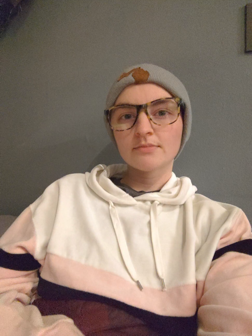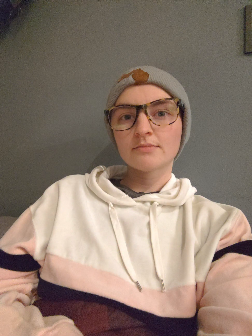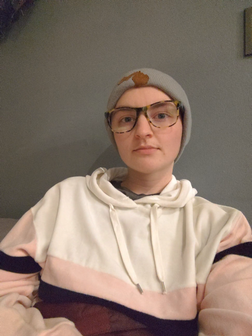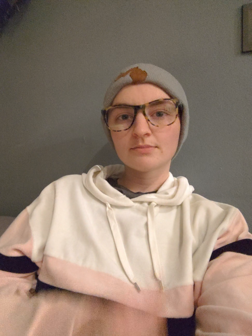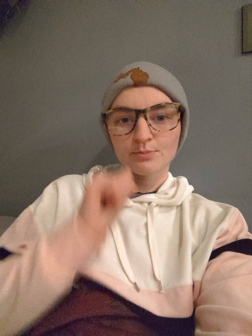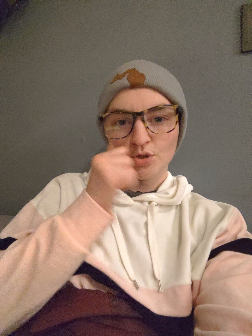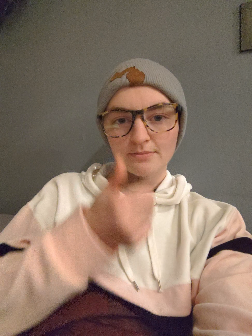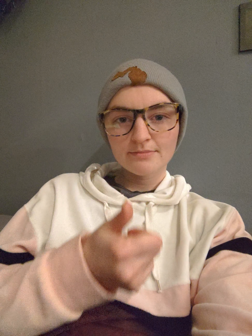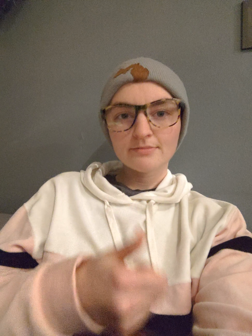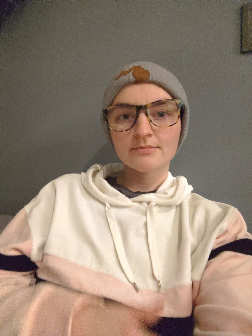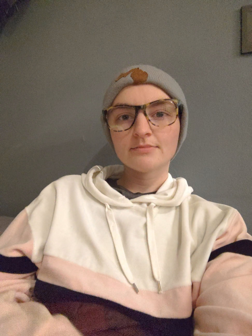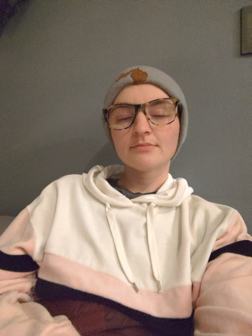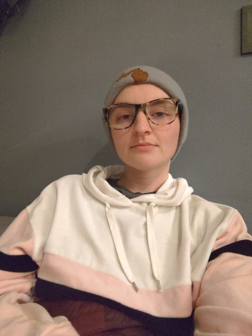tomorrow